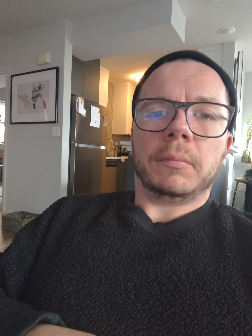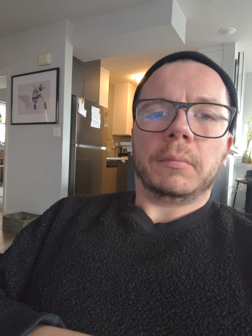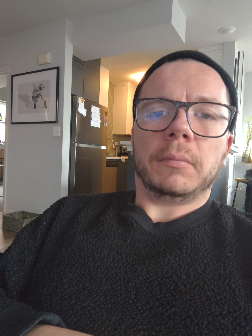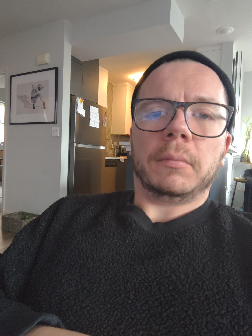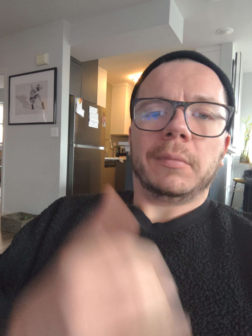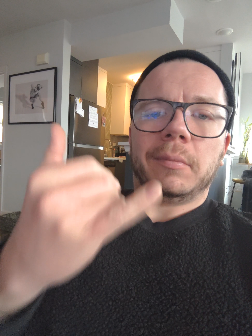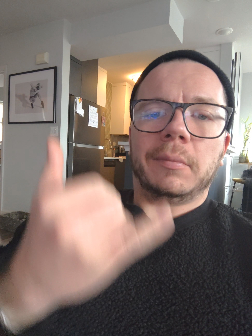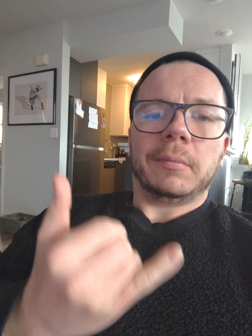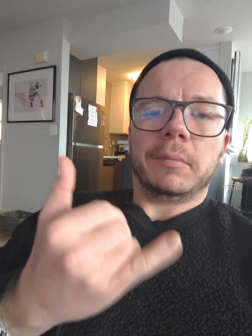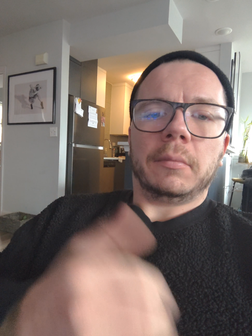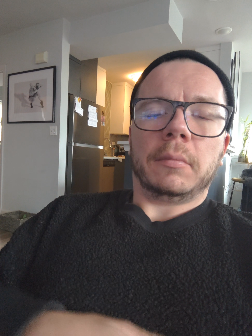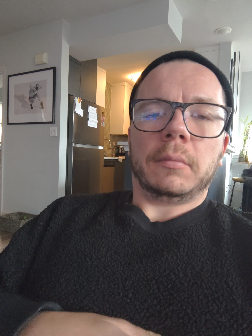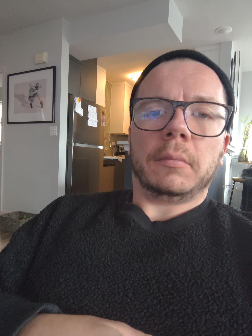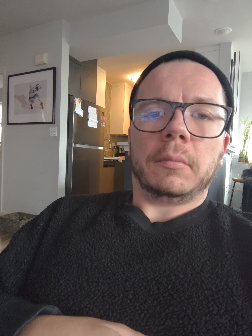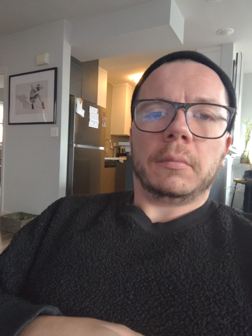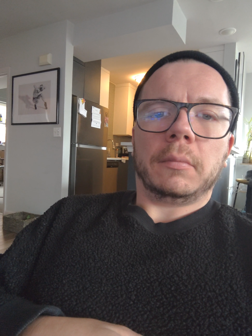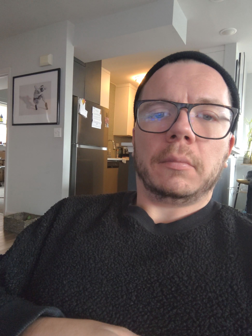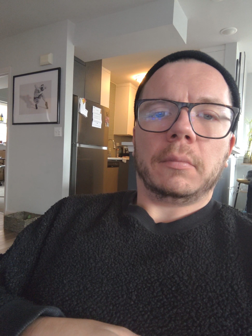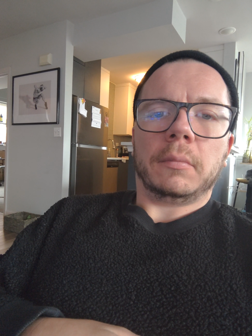now